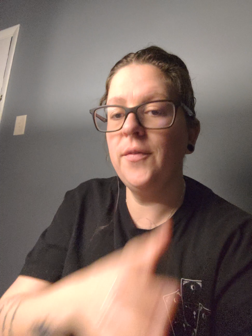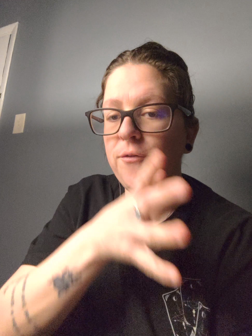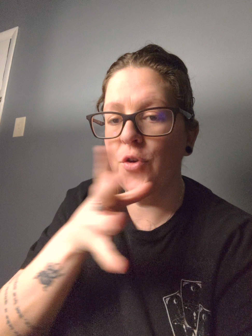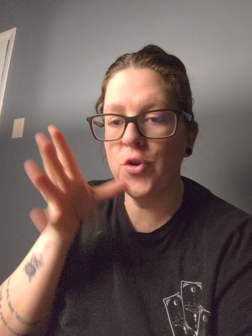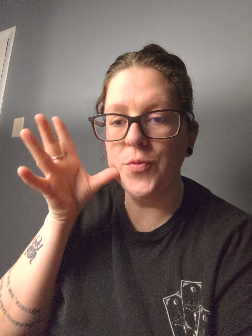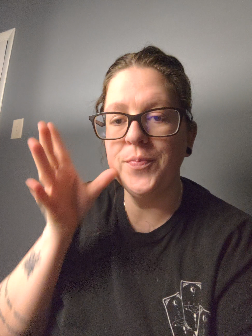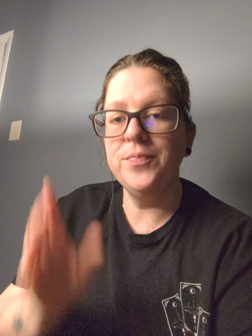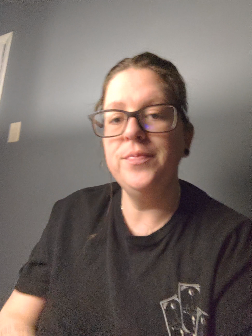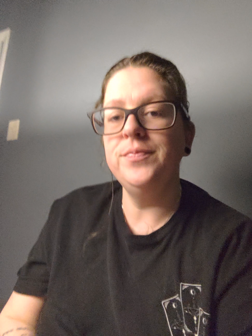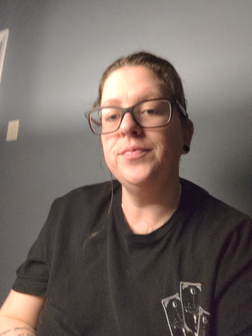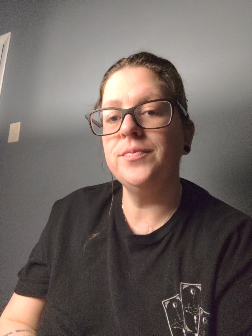farm